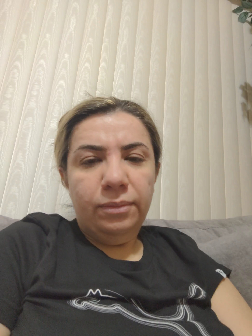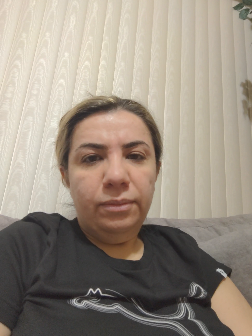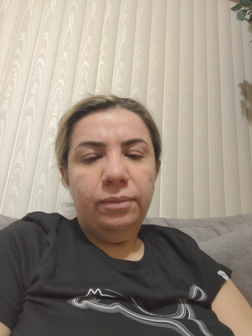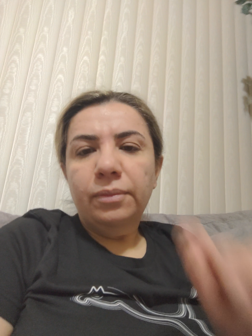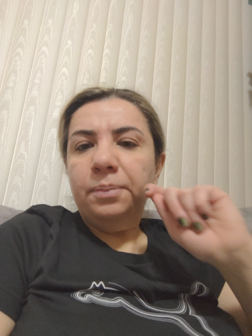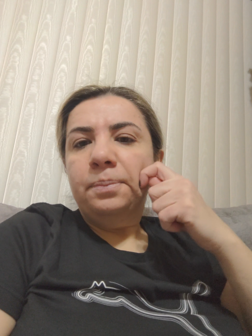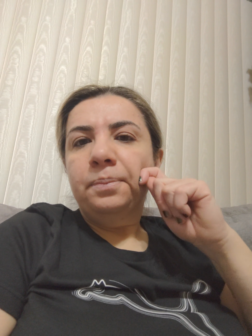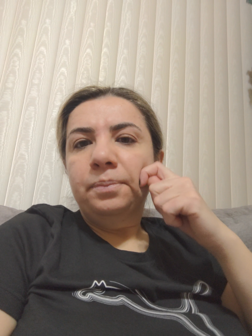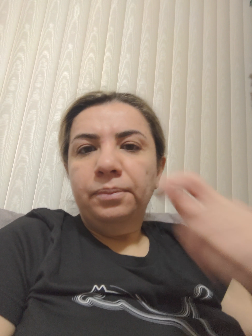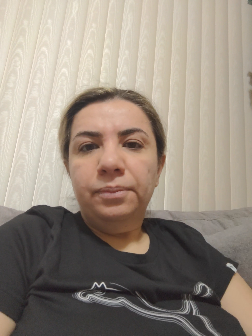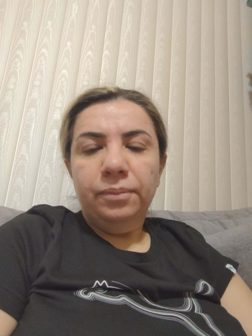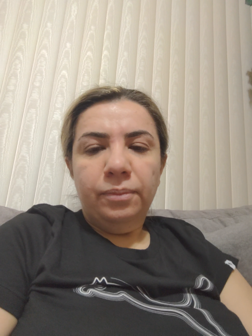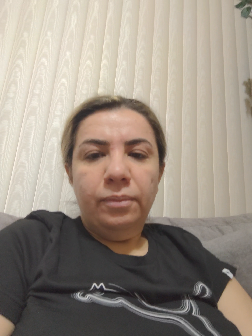apple